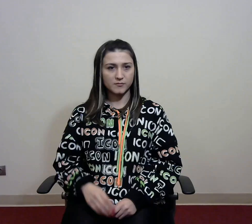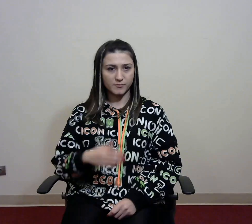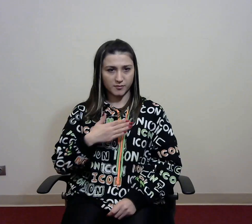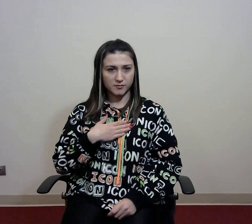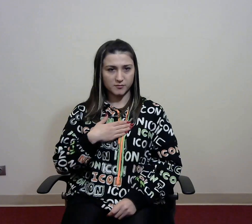mən